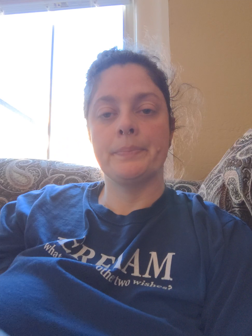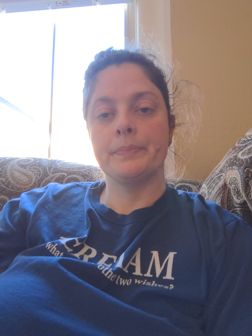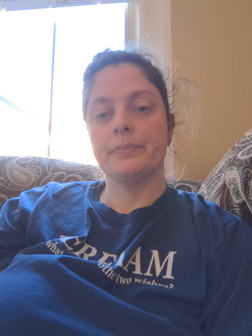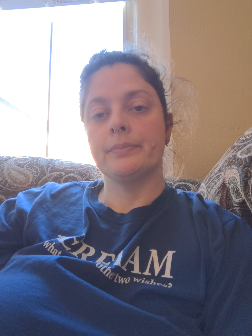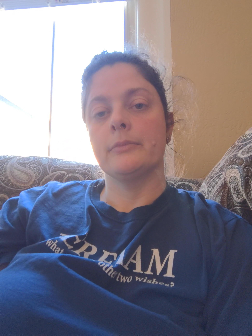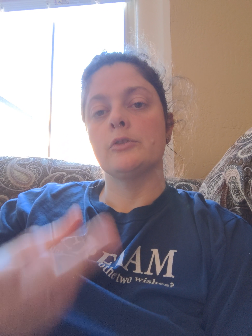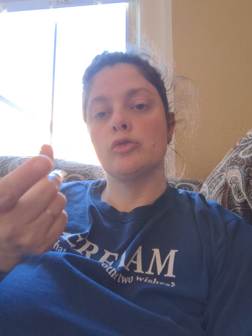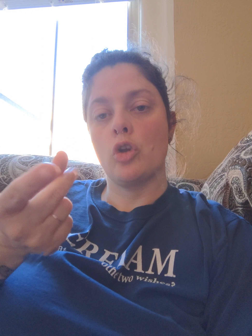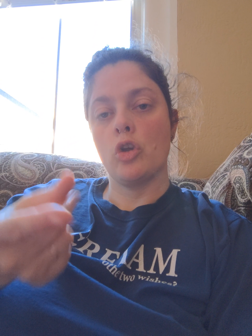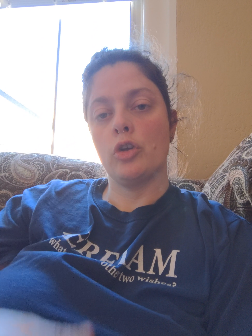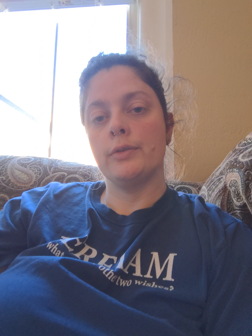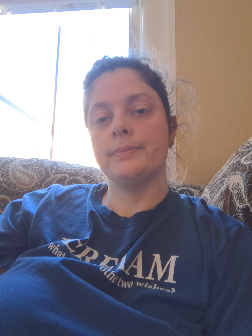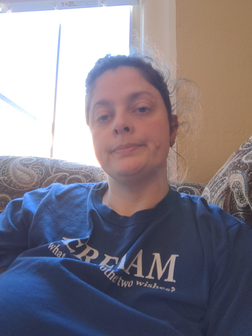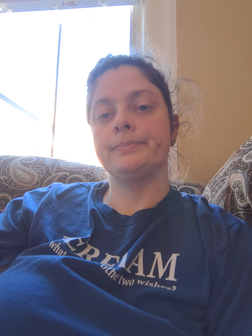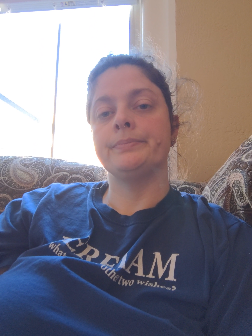dog